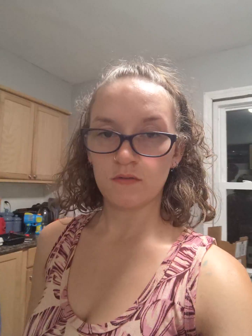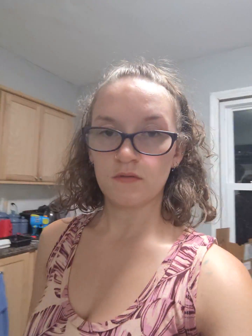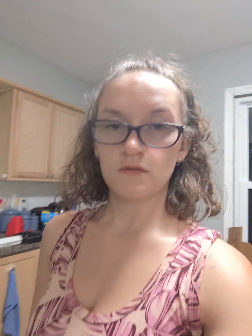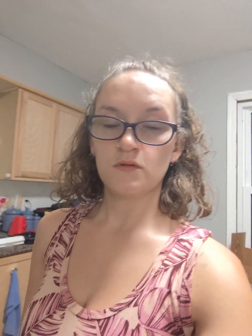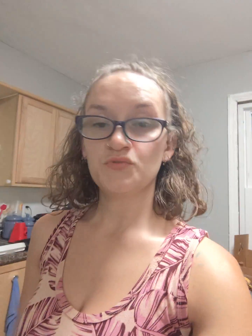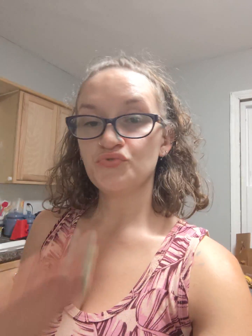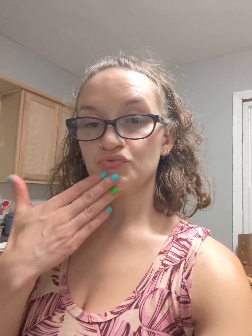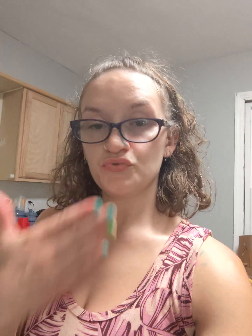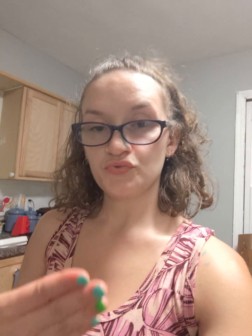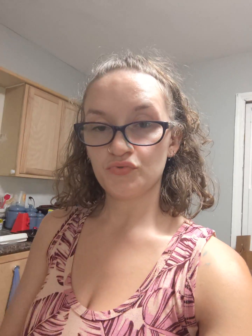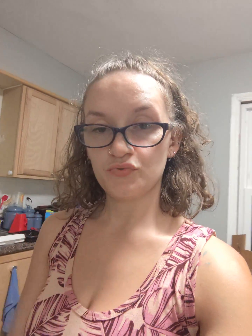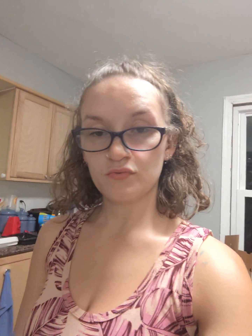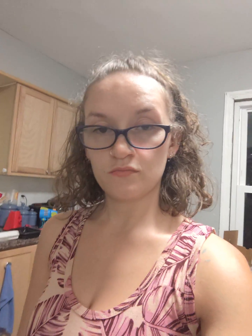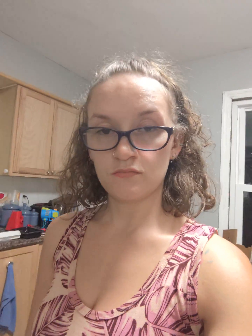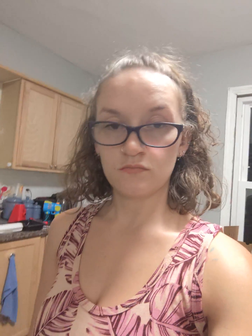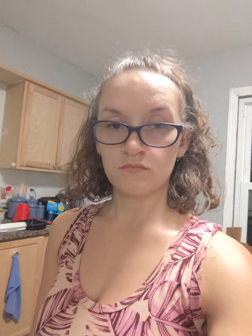good